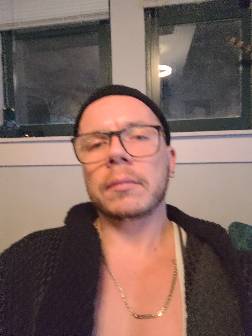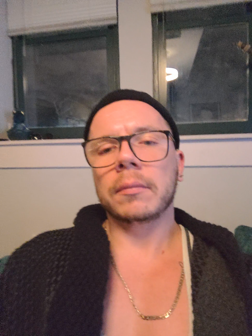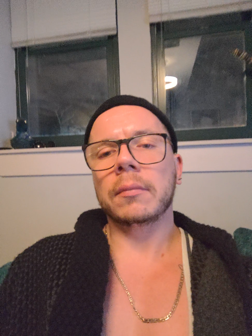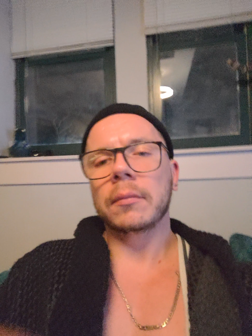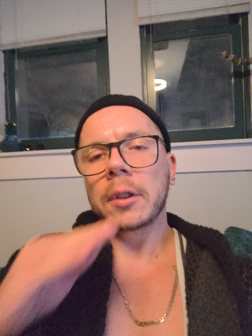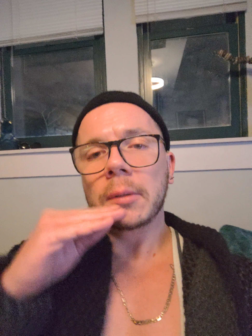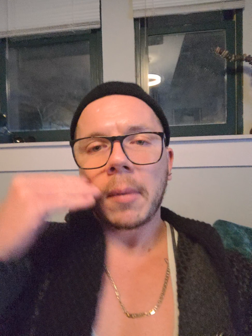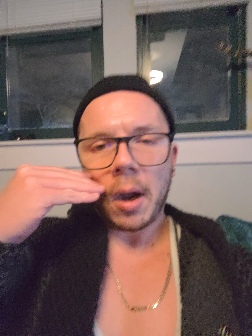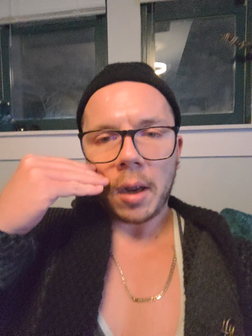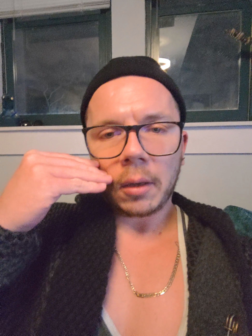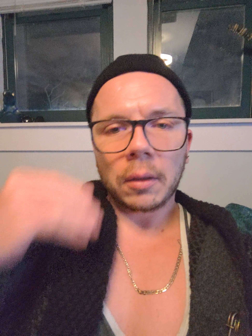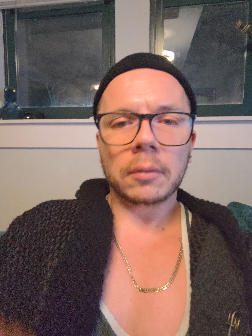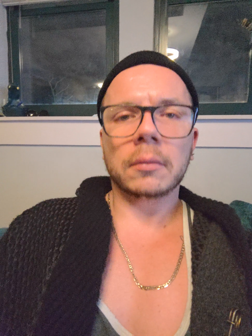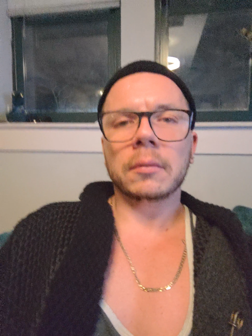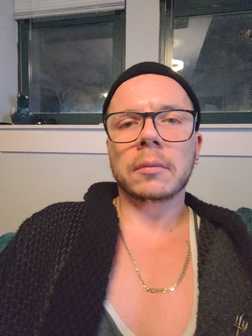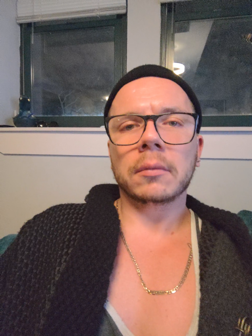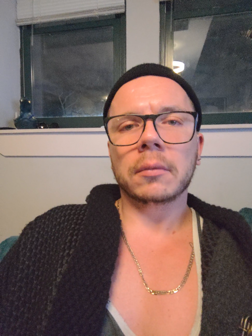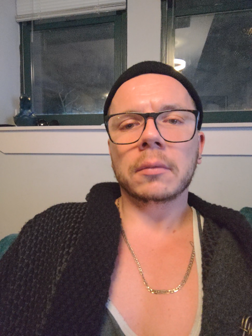smile